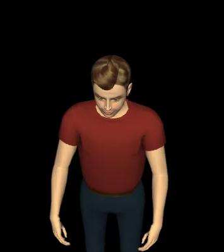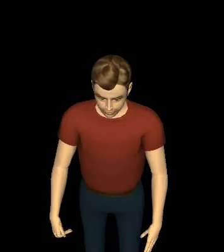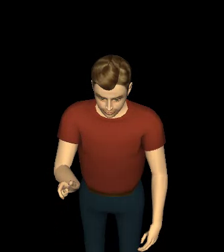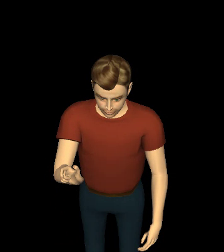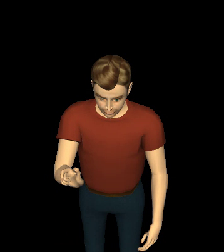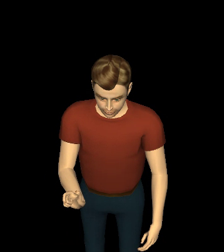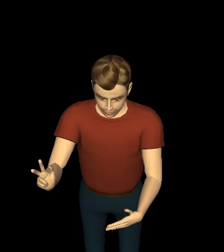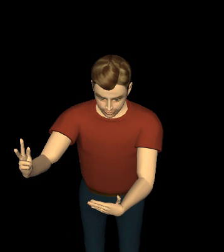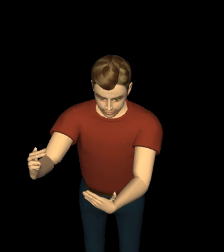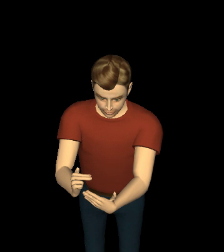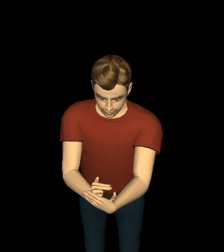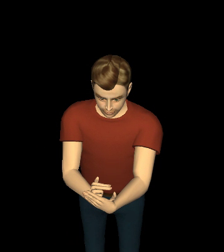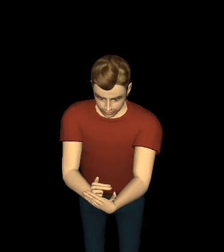فنان